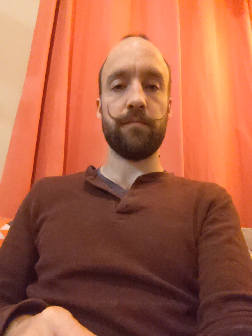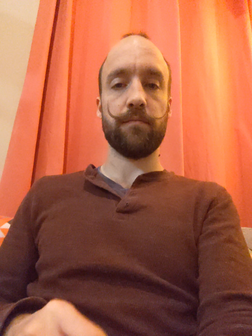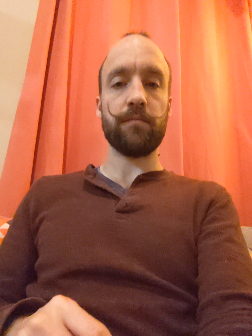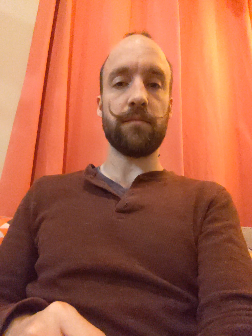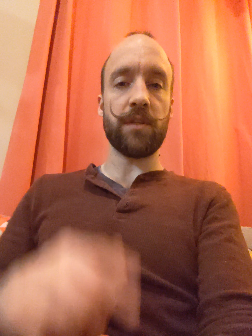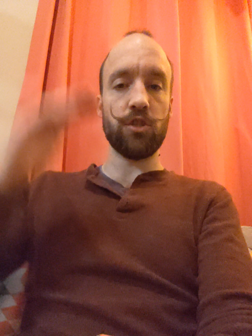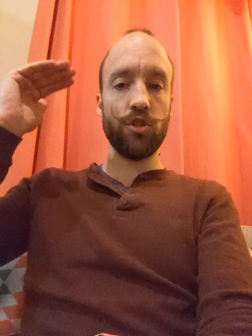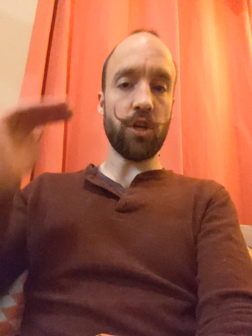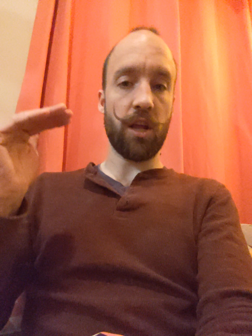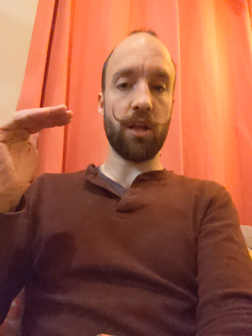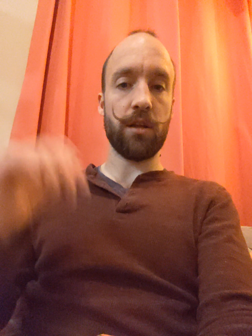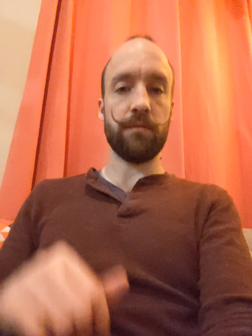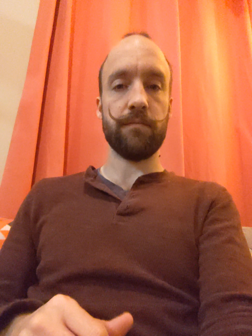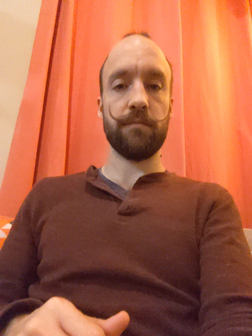child